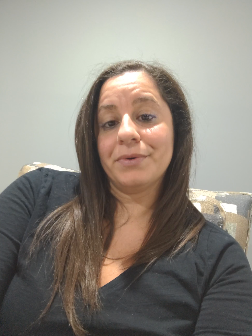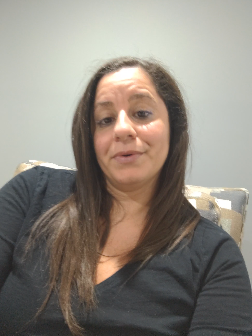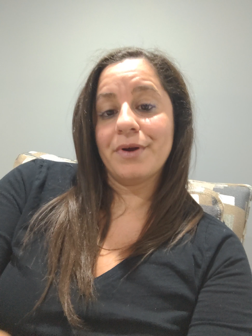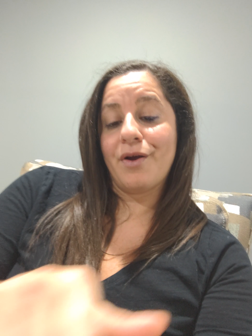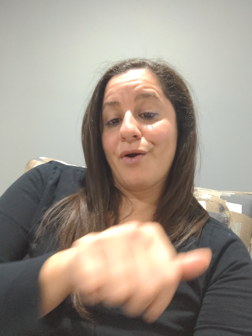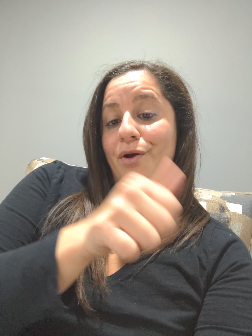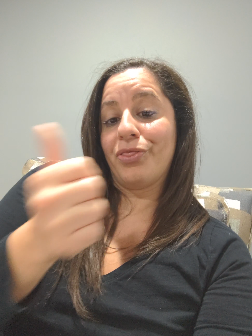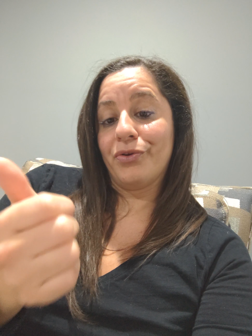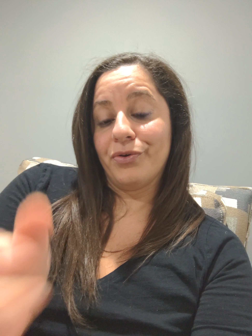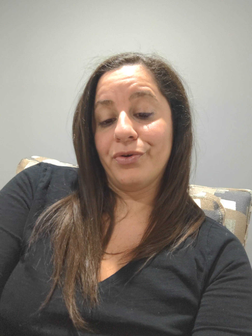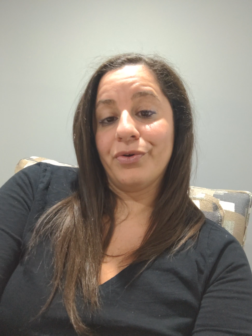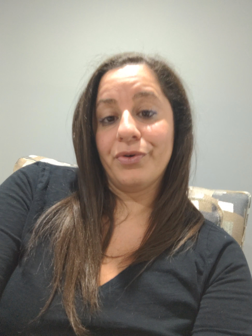another